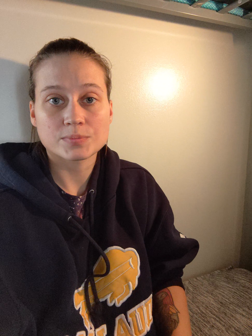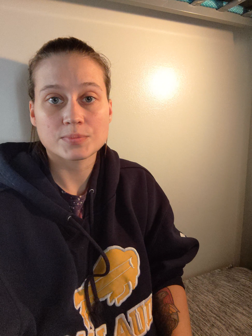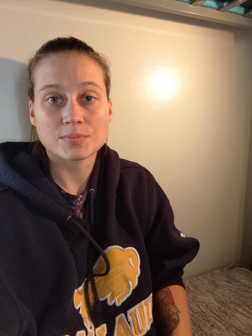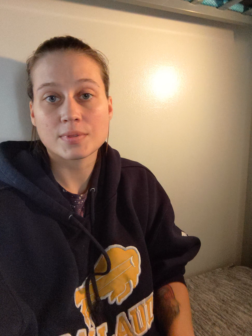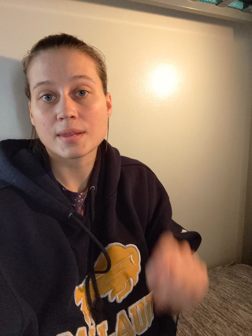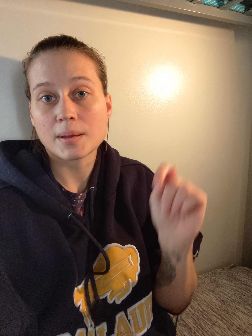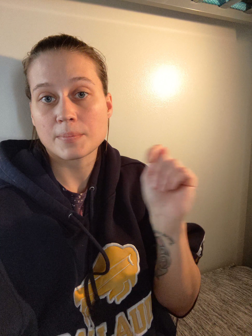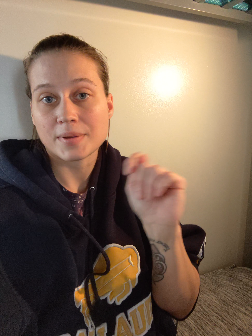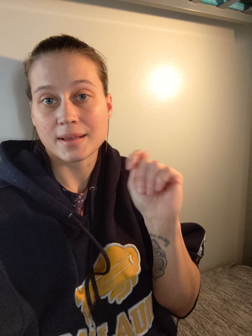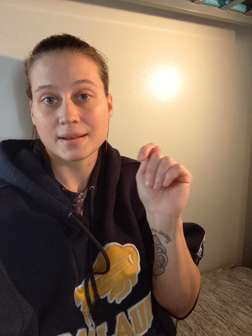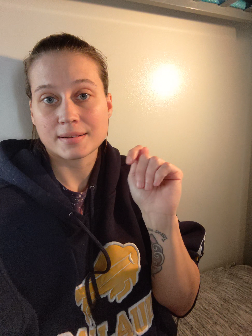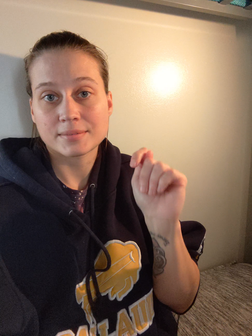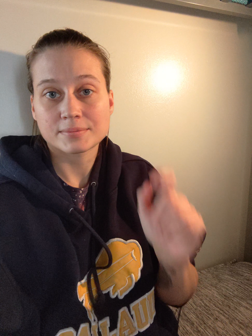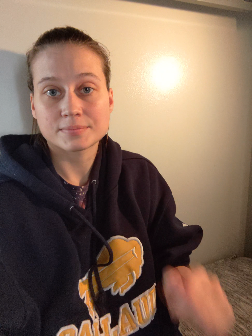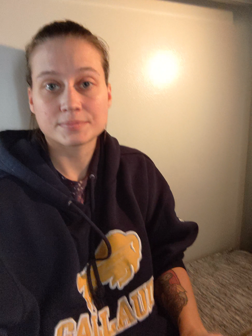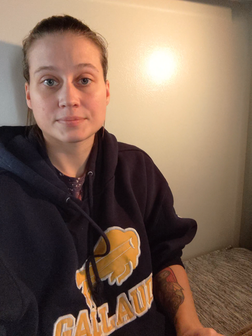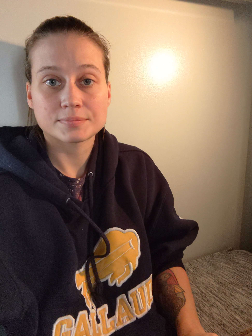potty